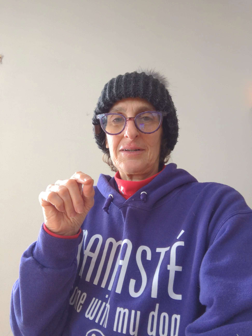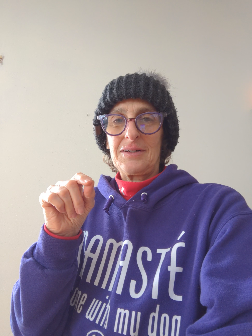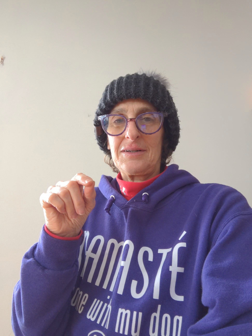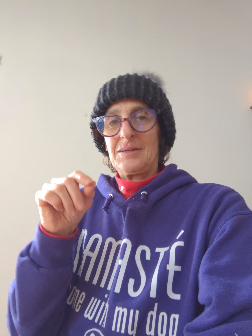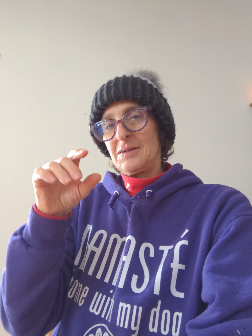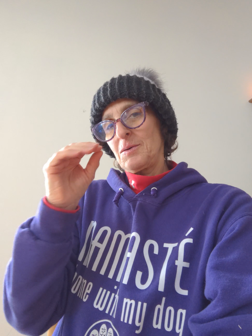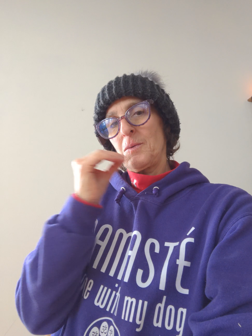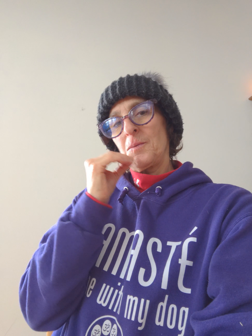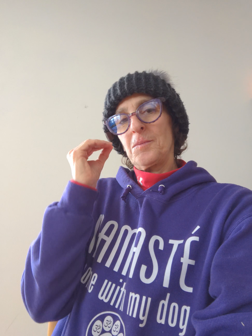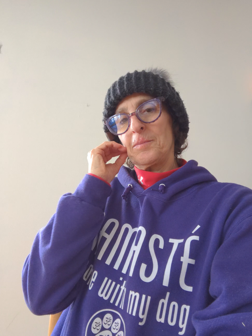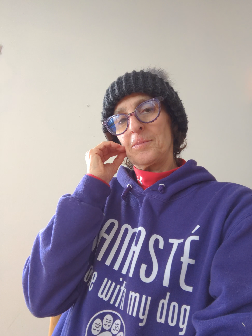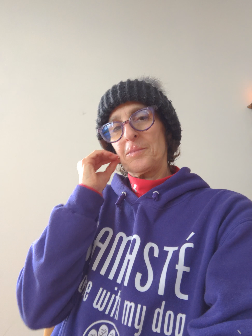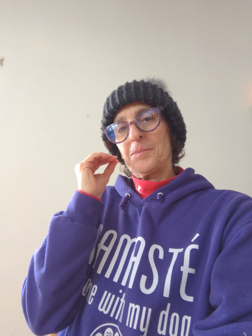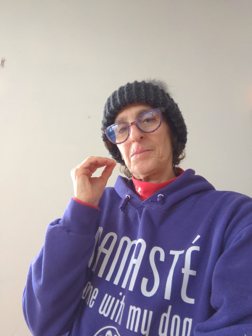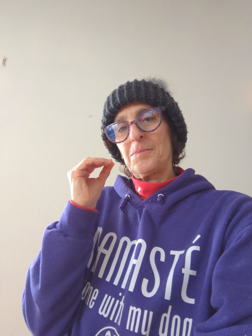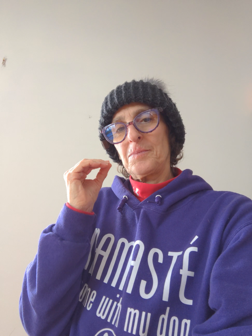home